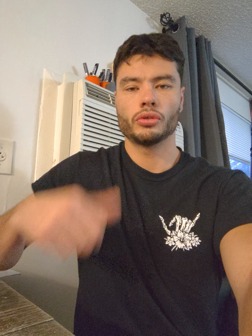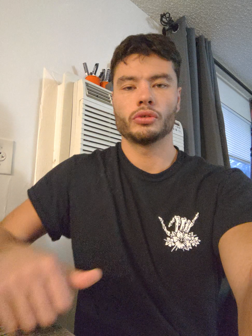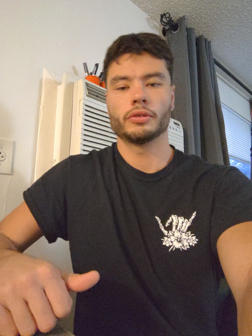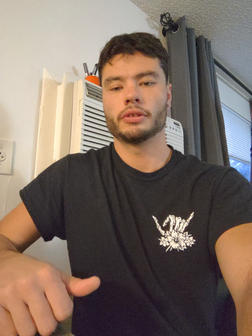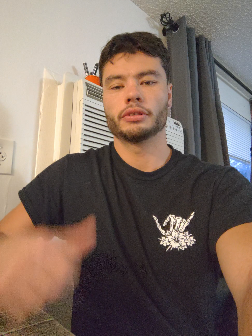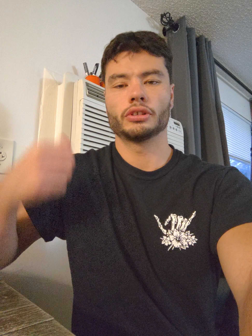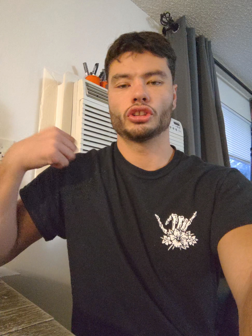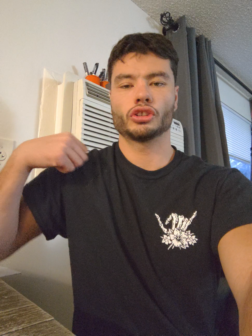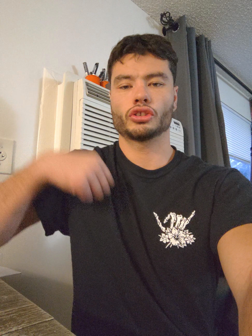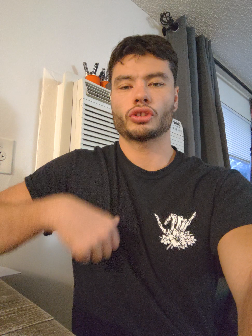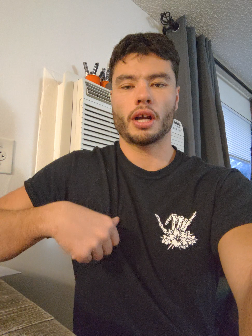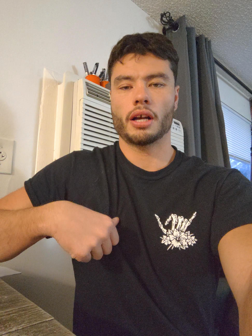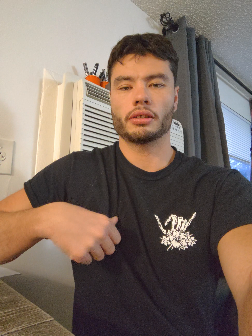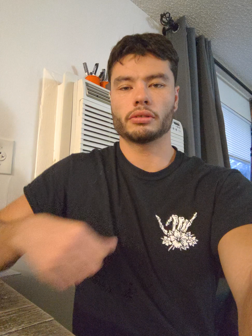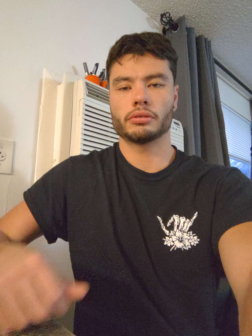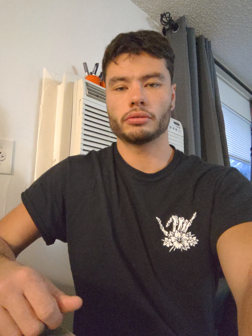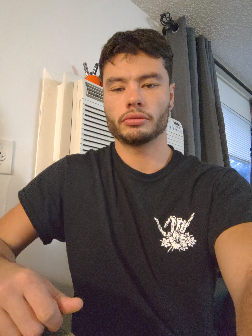jacket